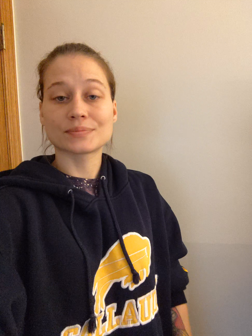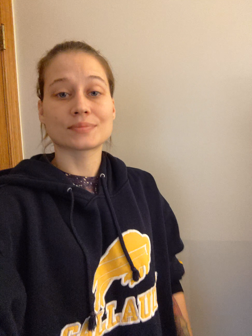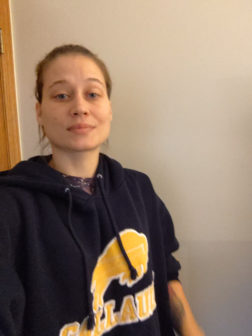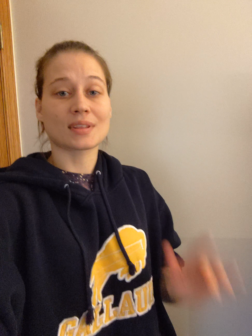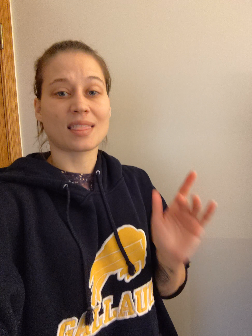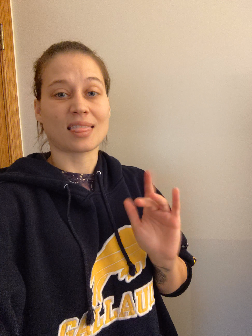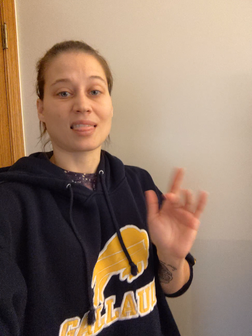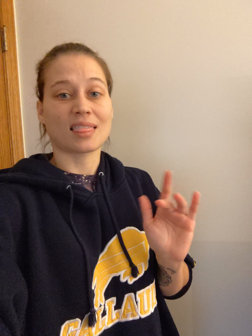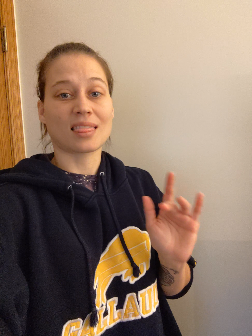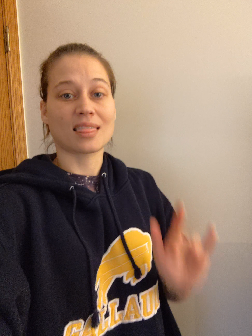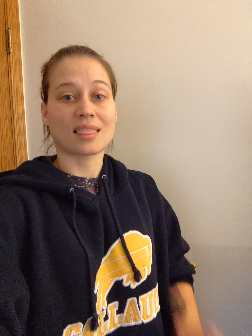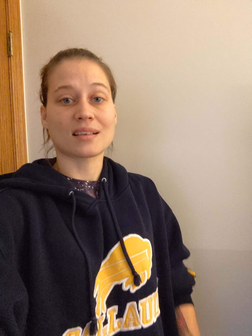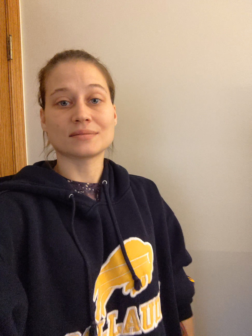yucky